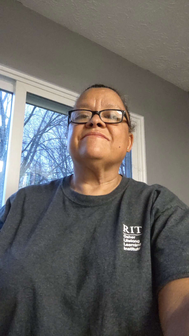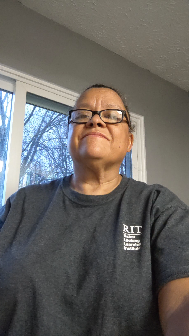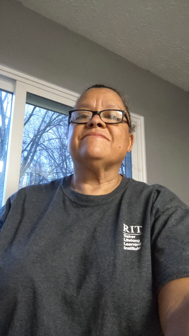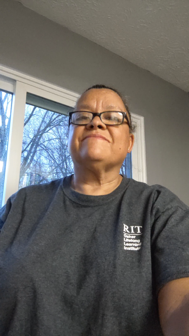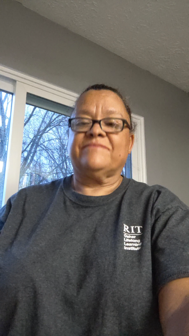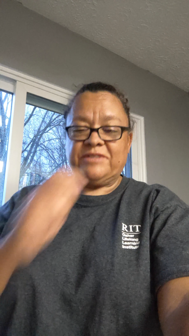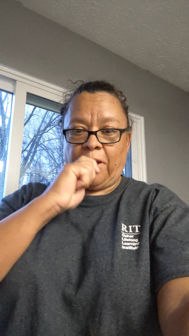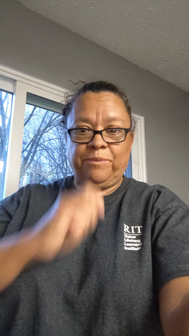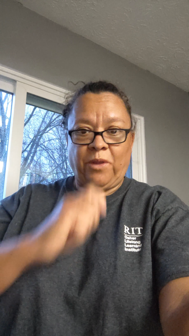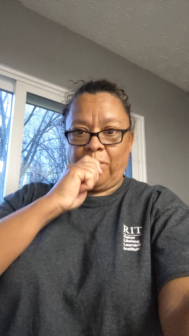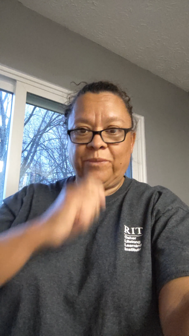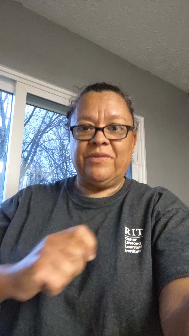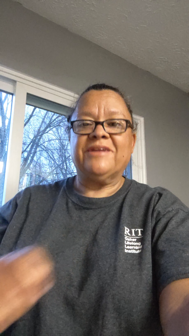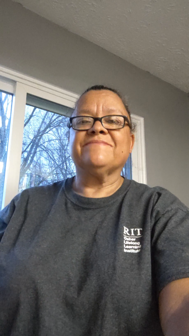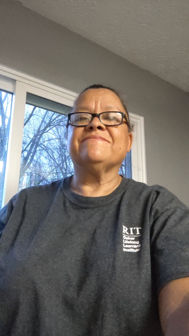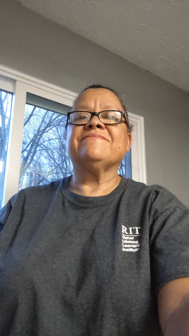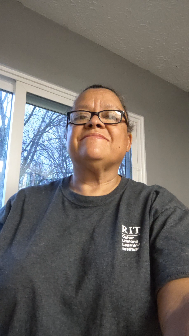popsicle